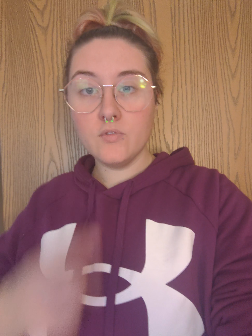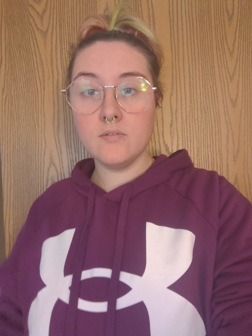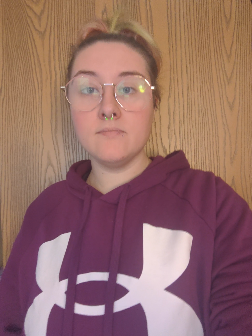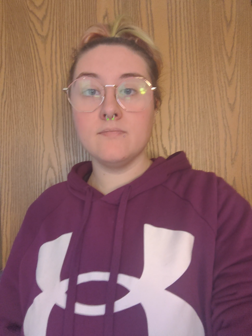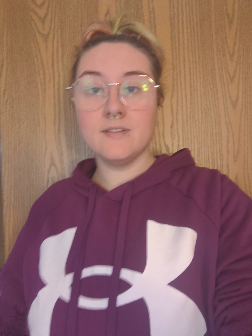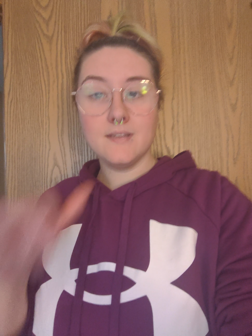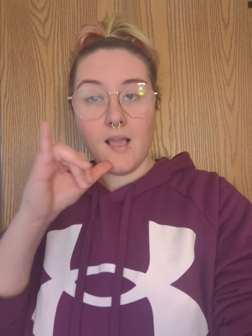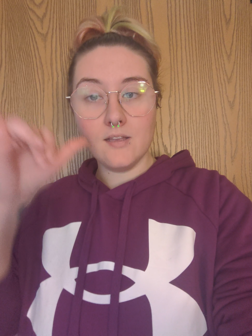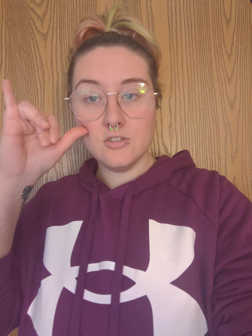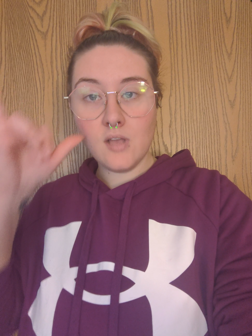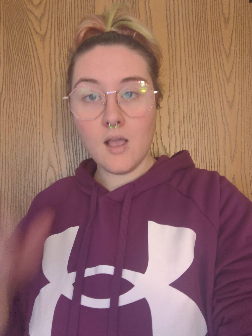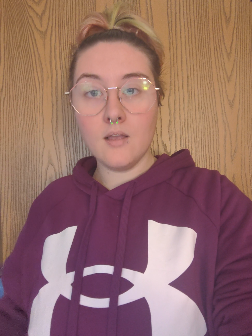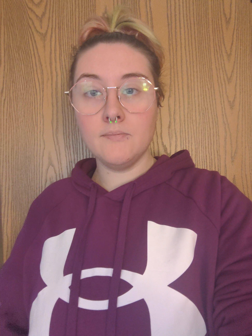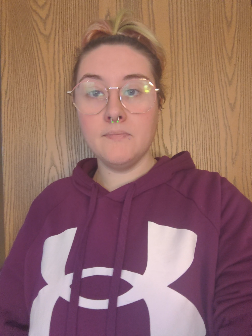yesterday